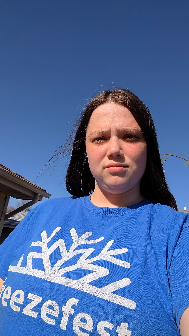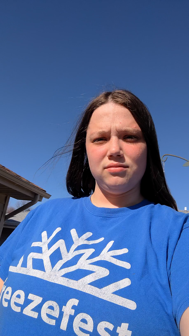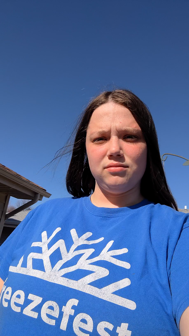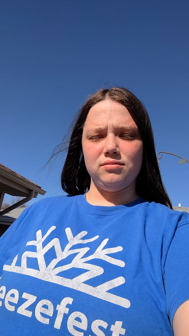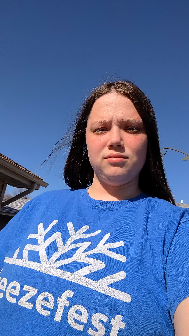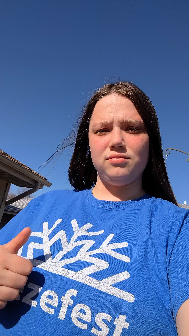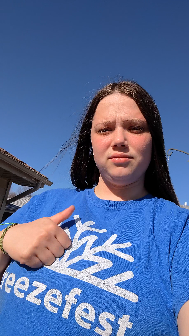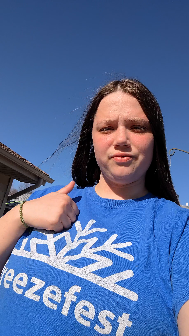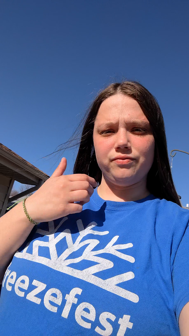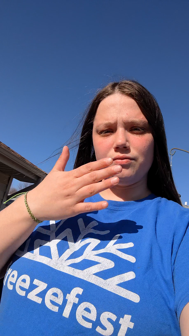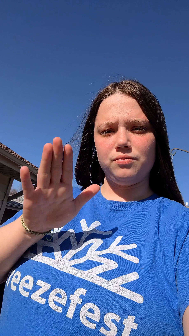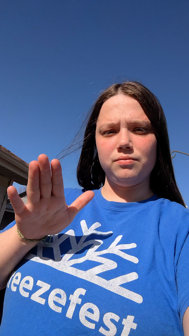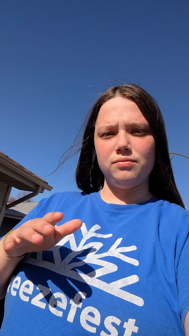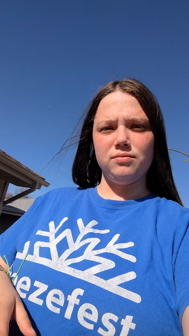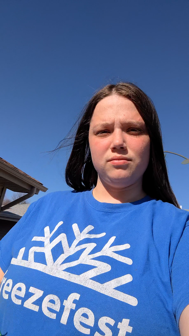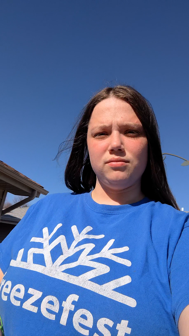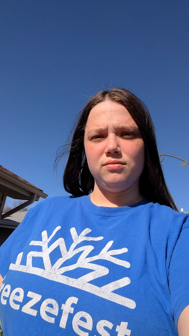living room